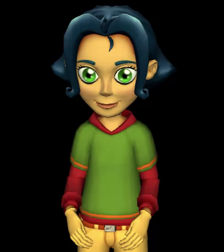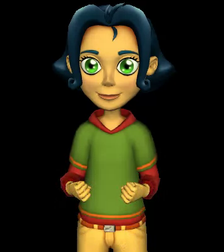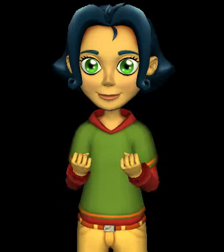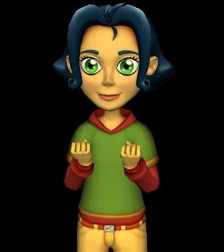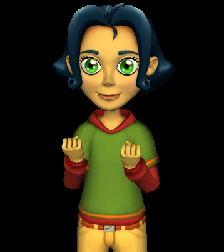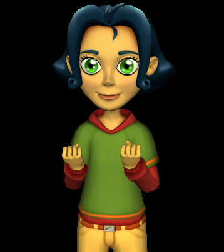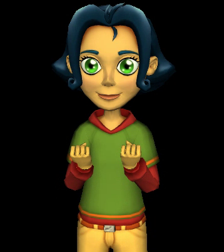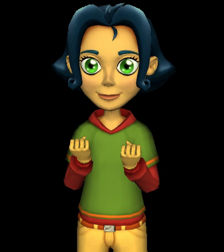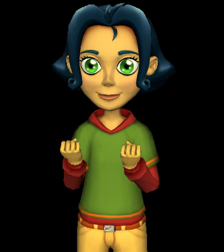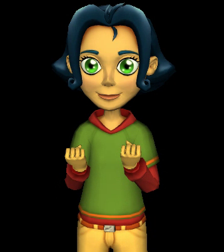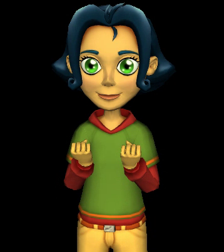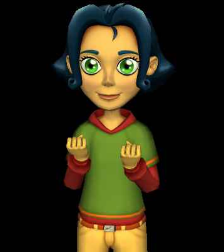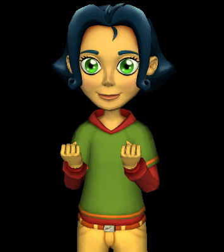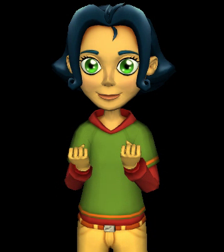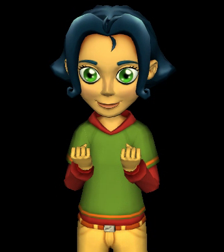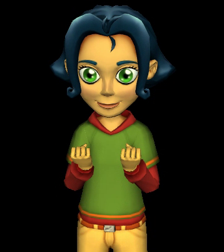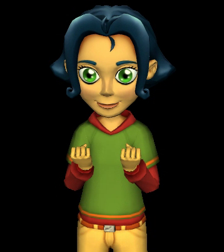ضربة